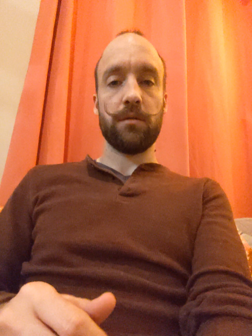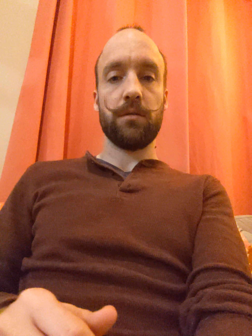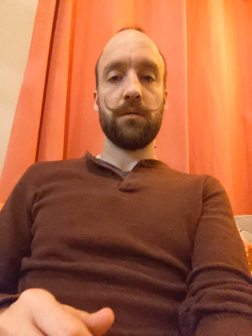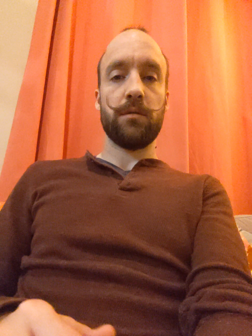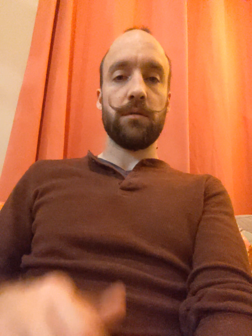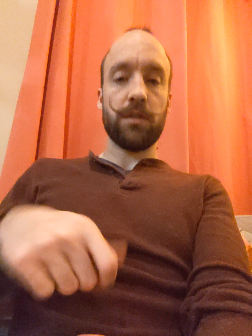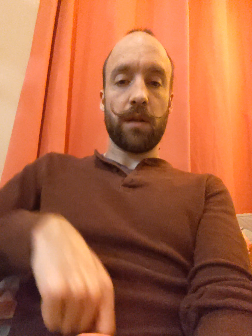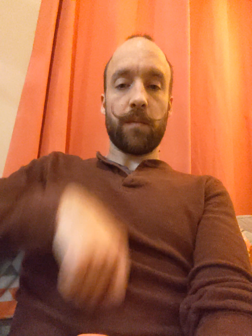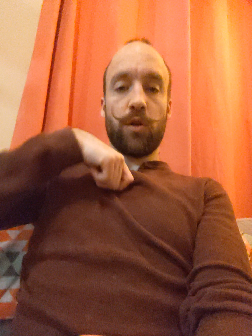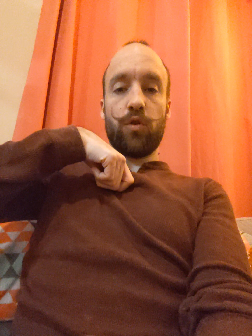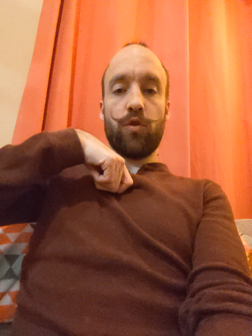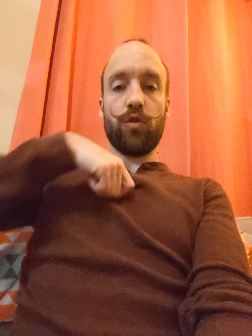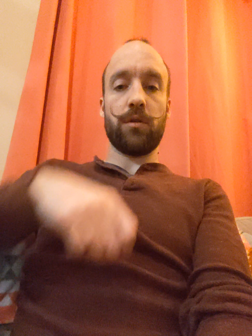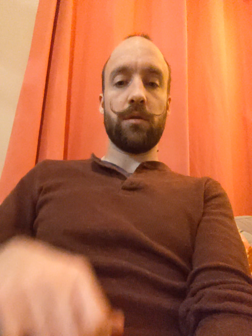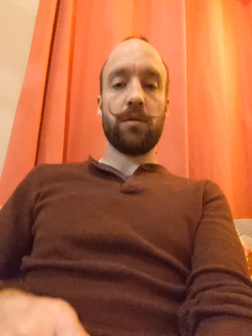zipper